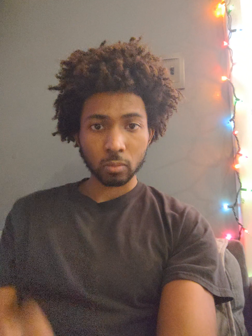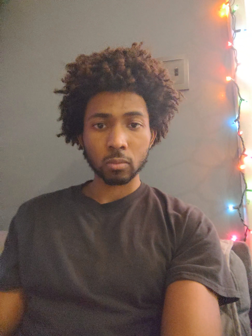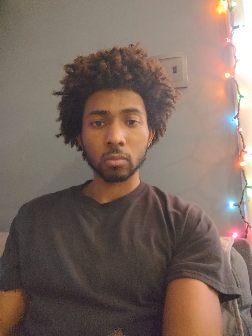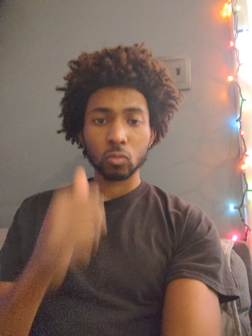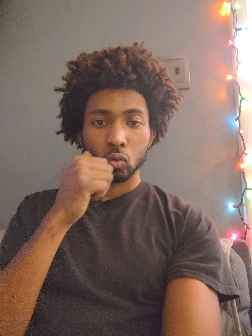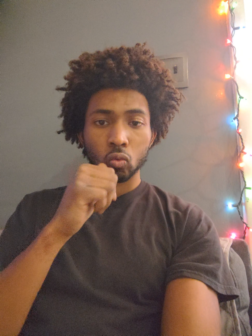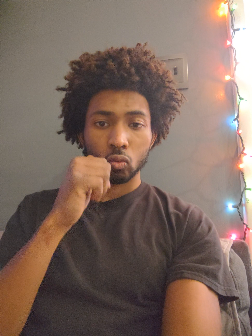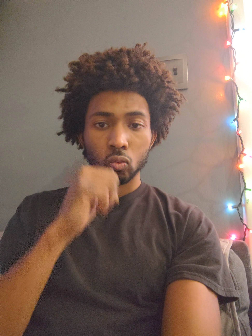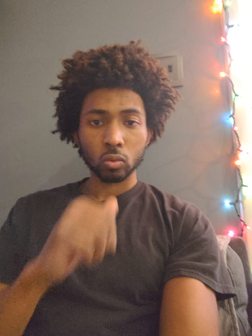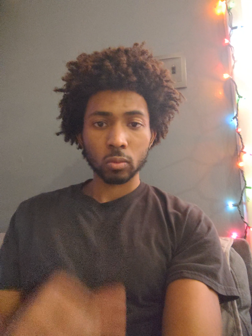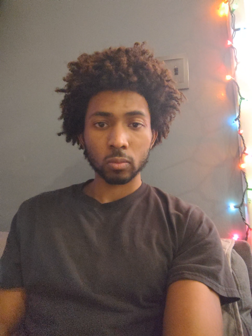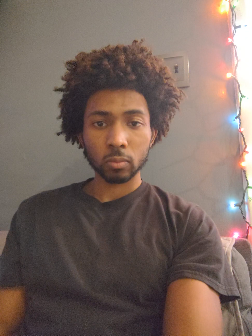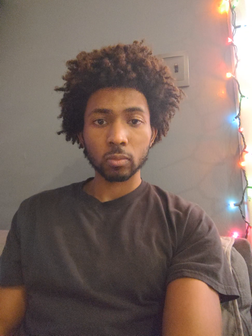girl